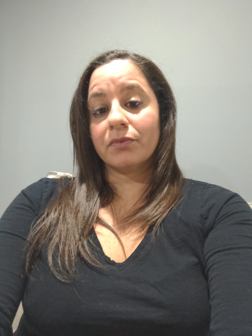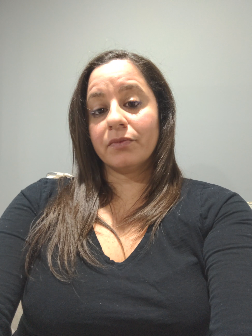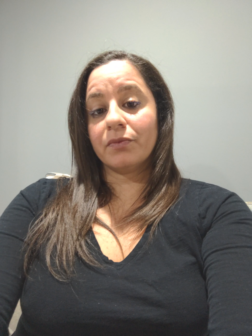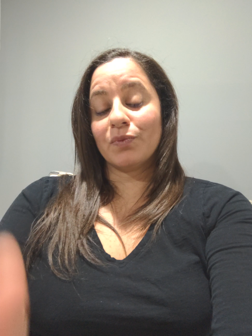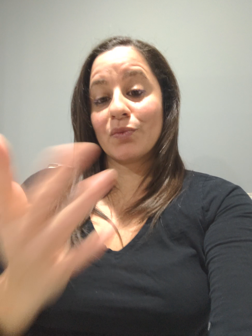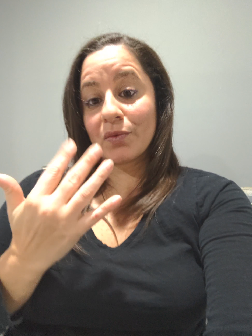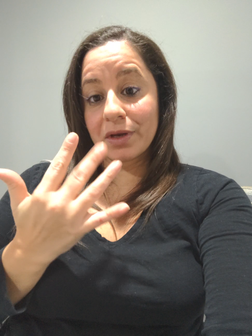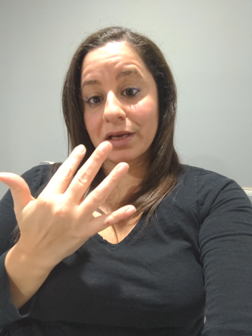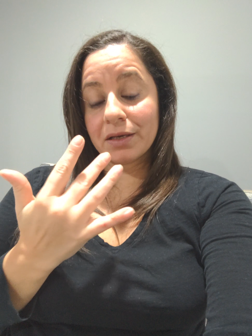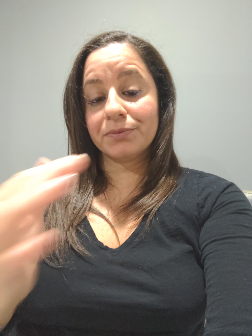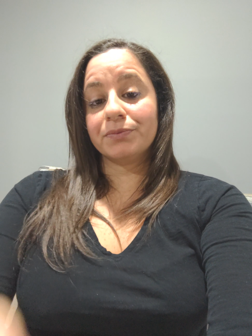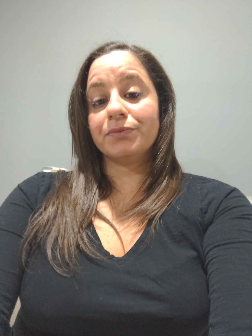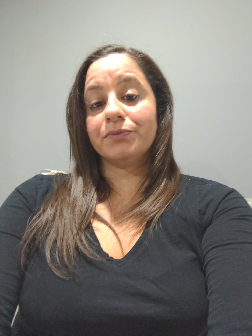wait